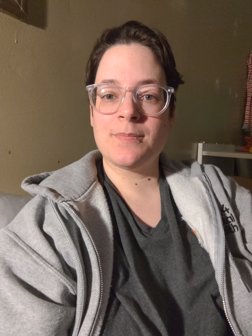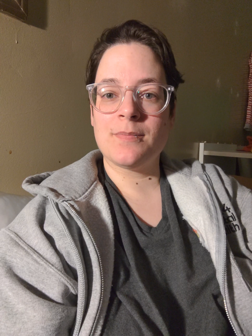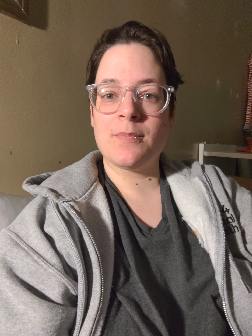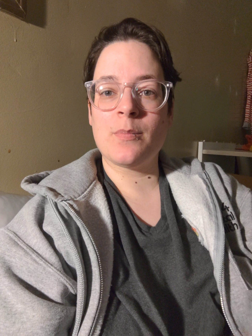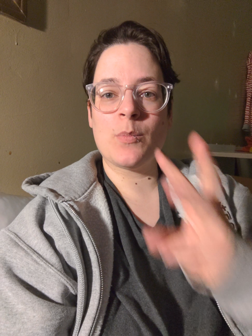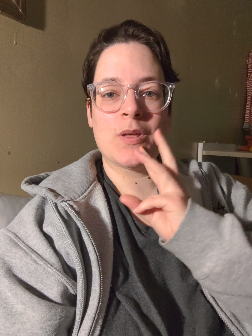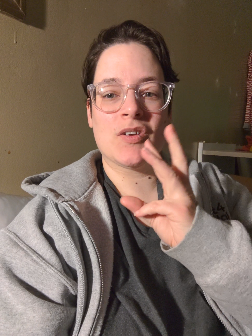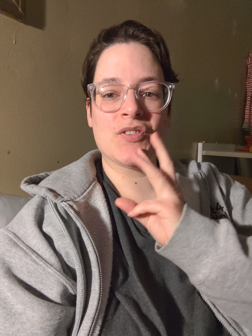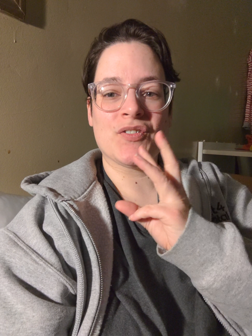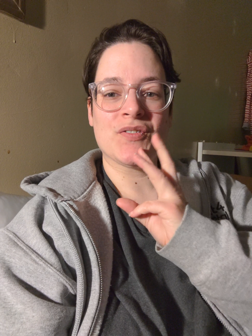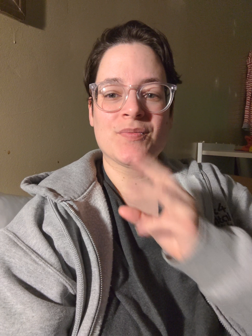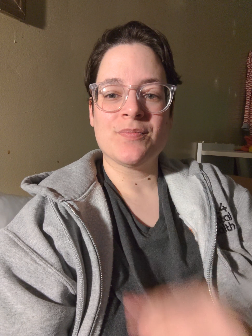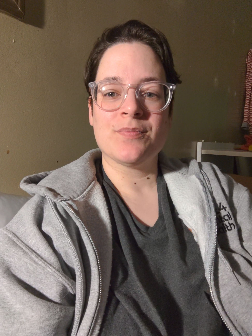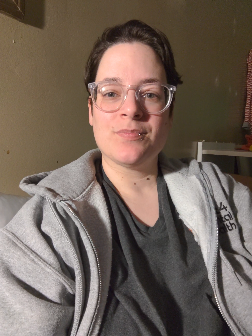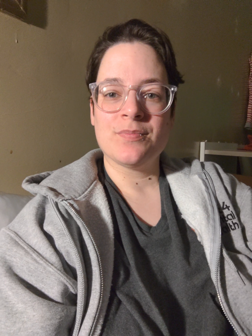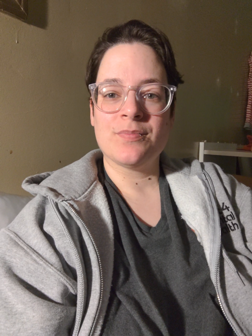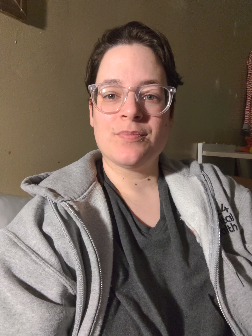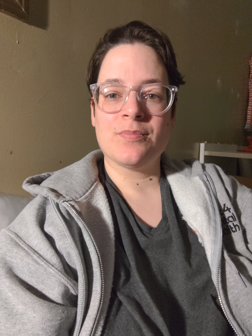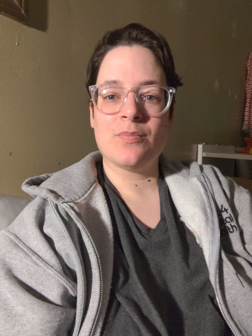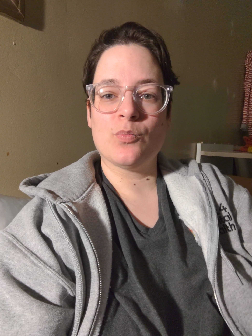water